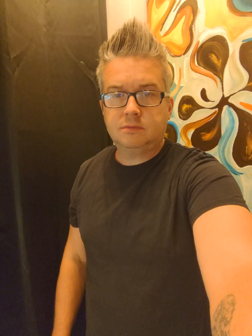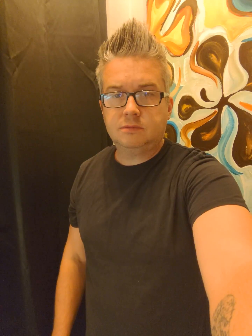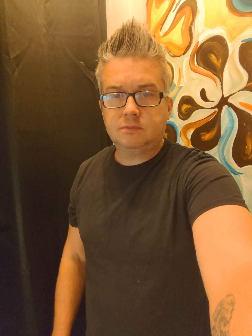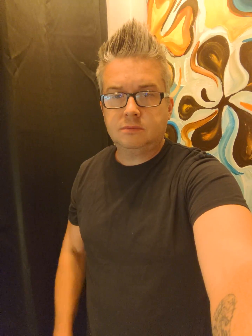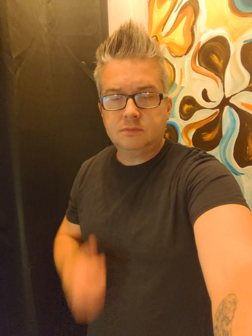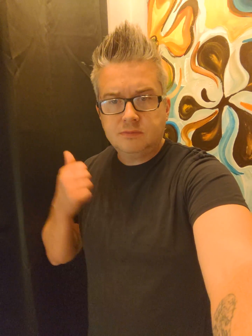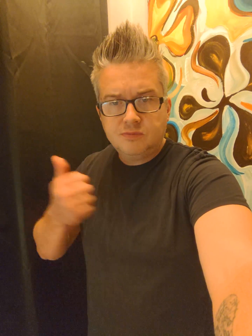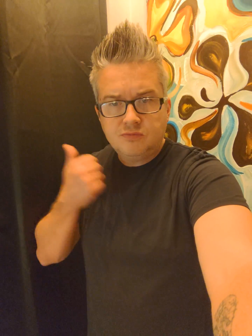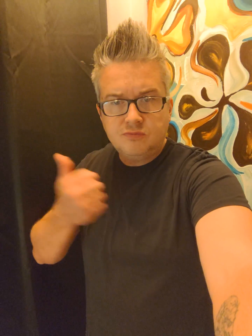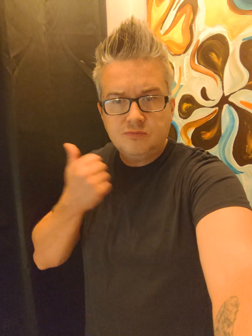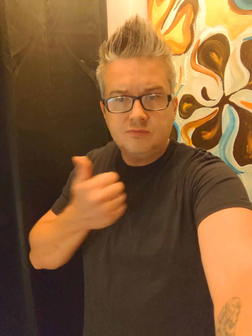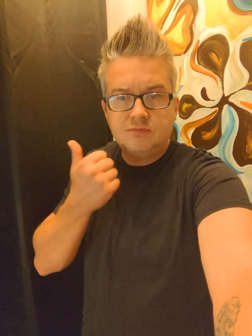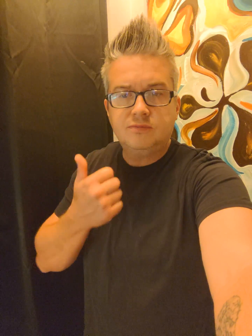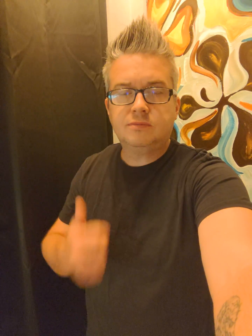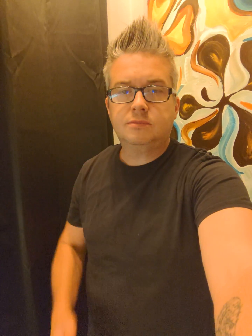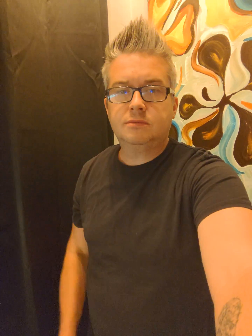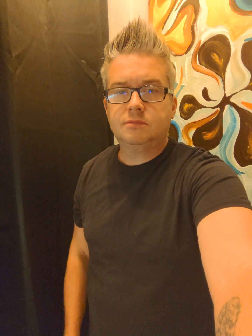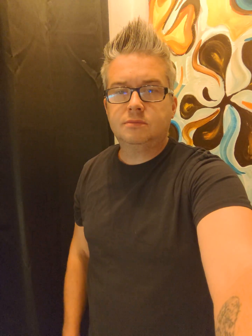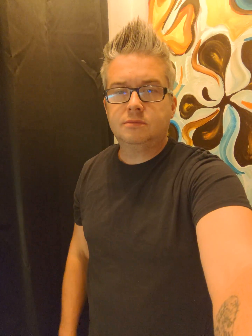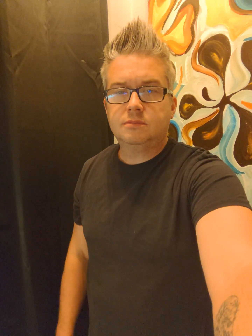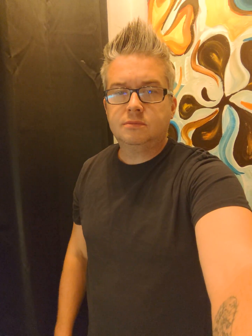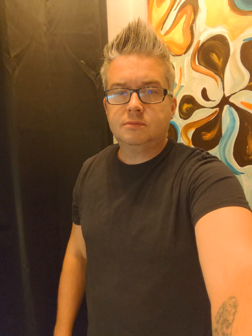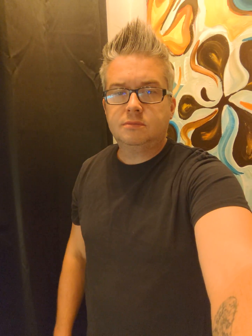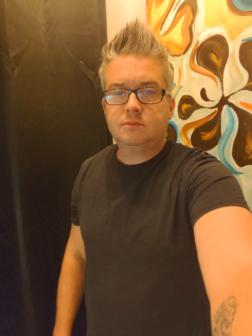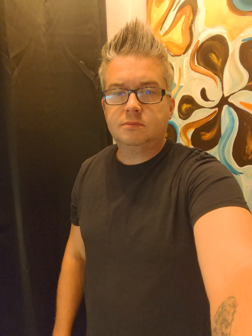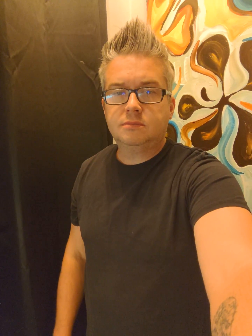chase